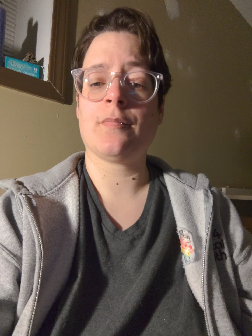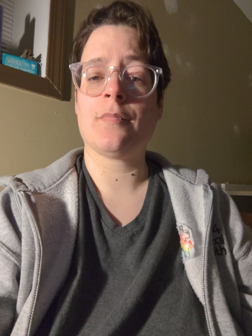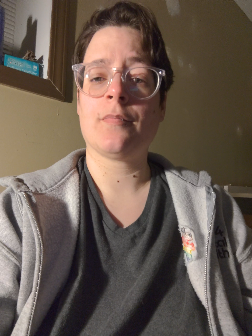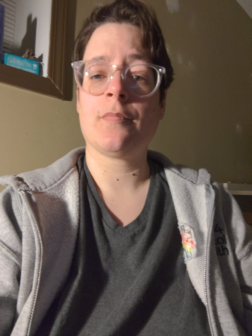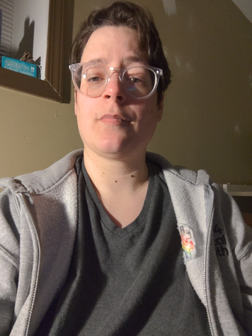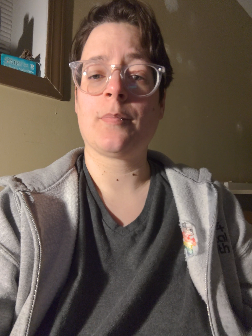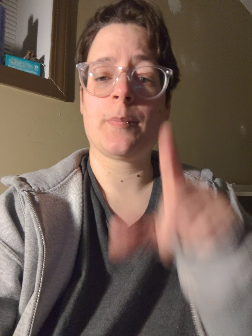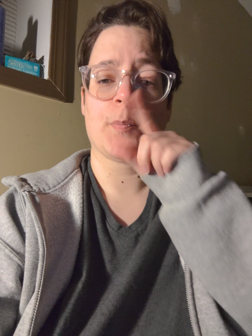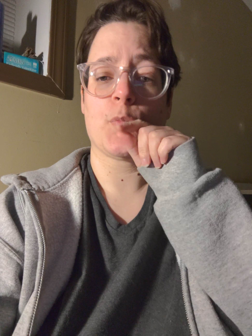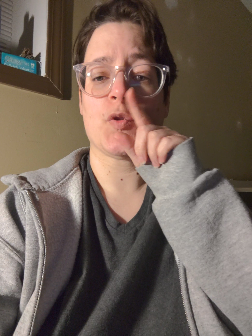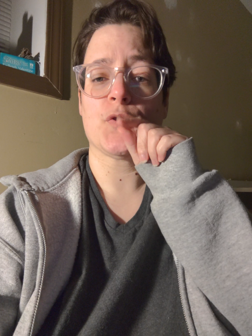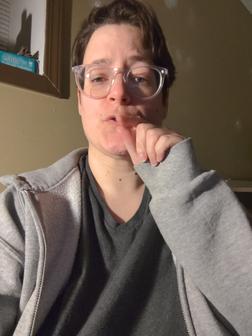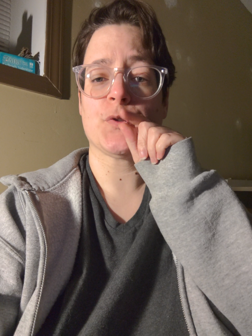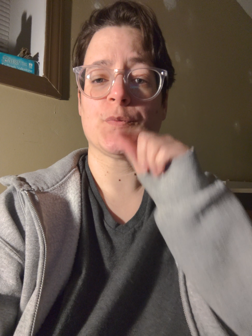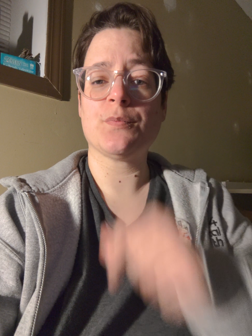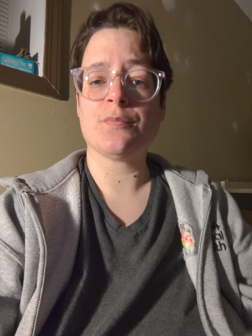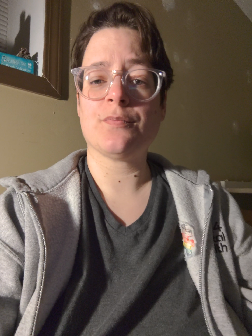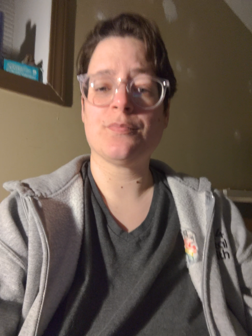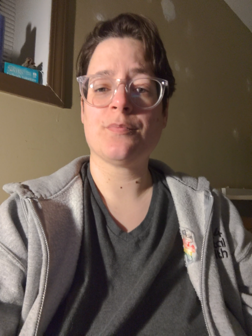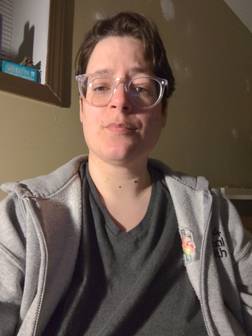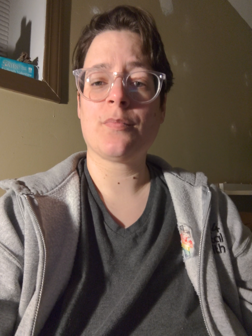bird